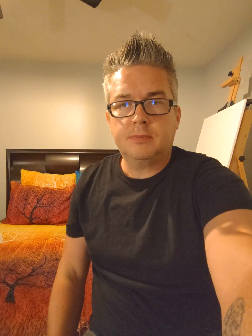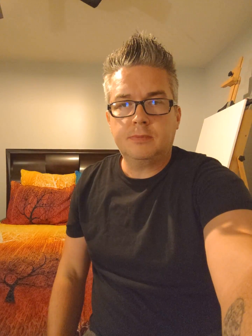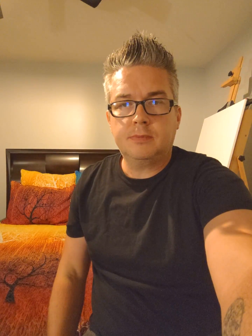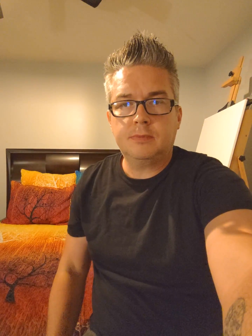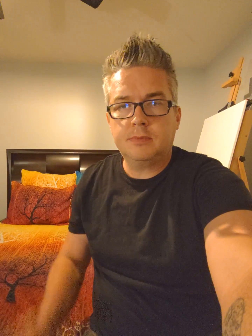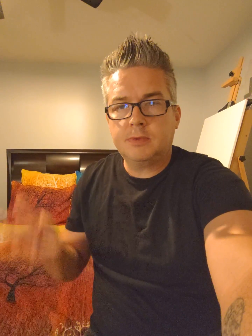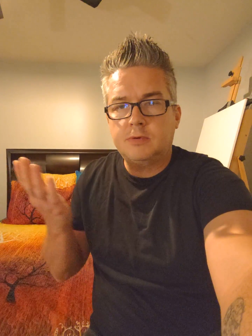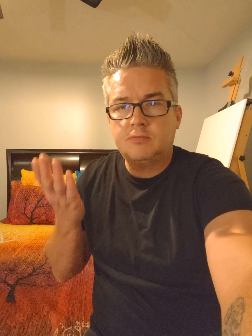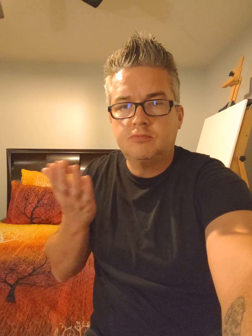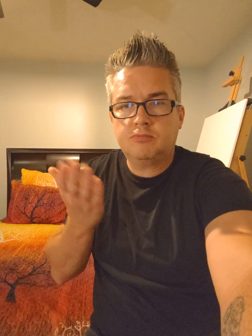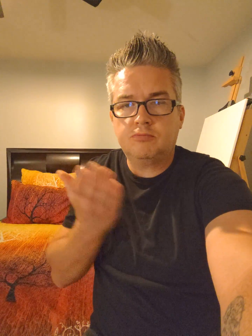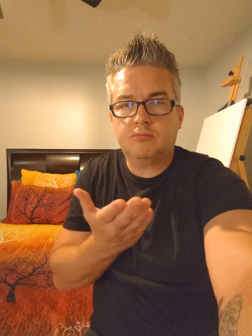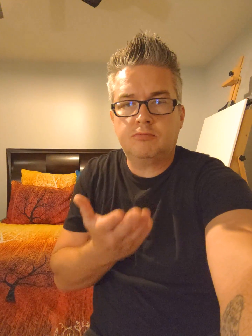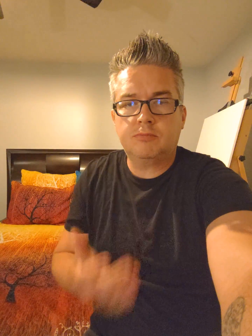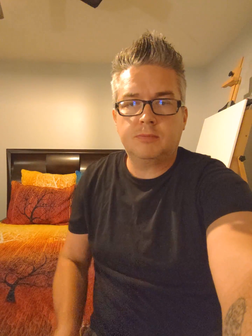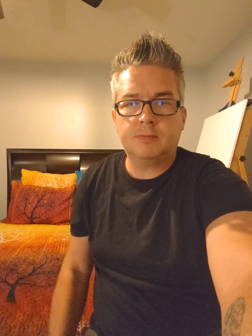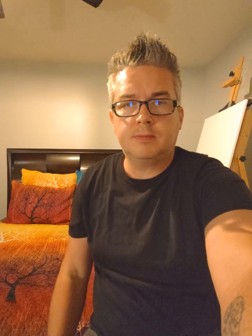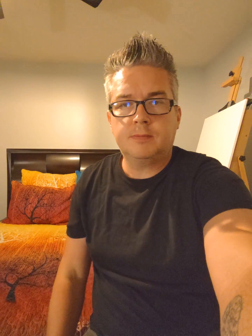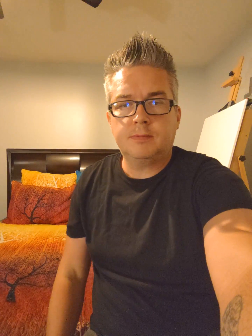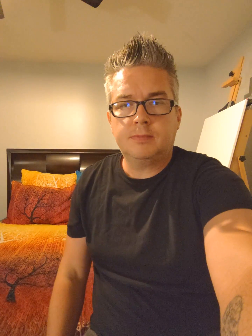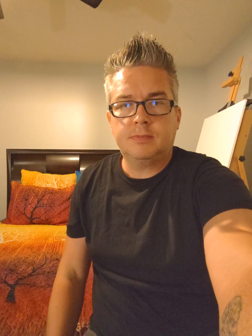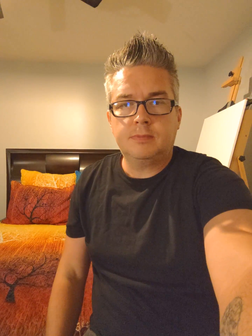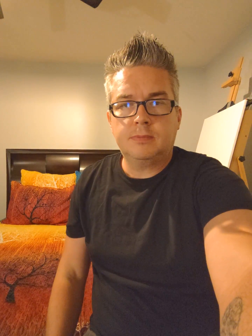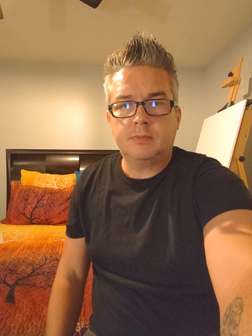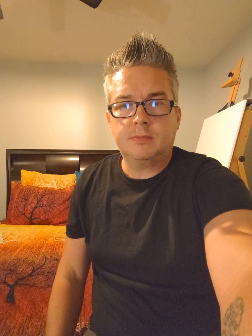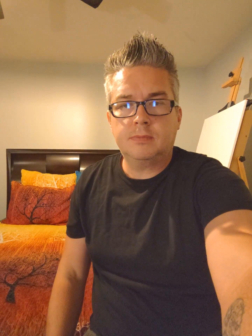carry